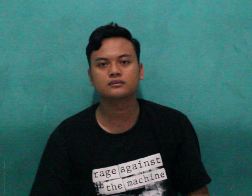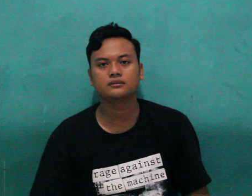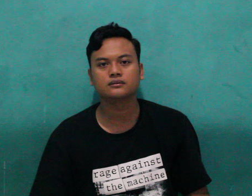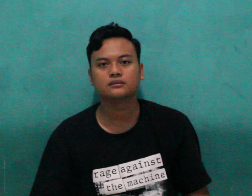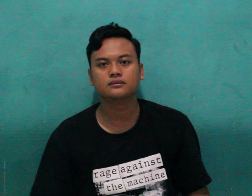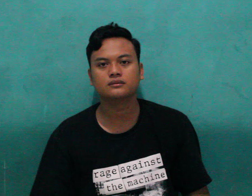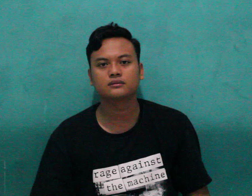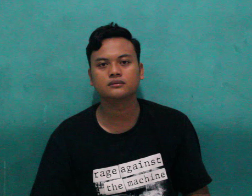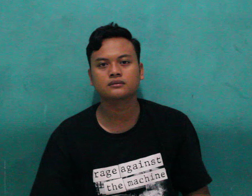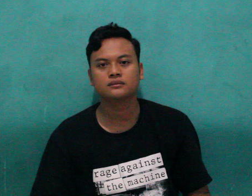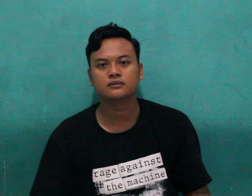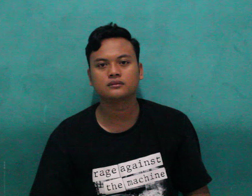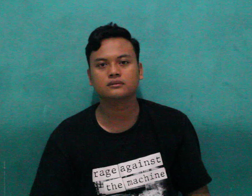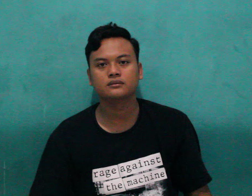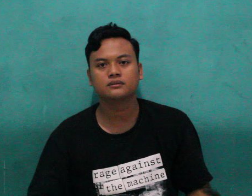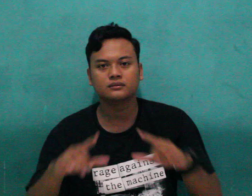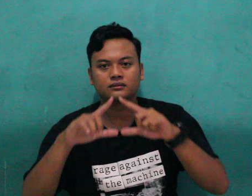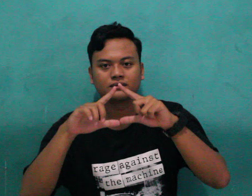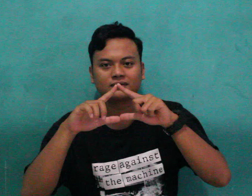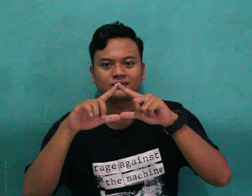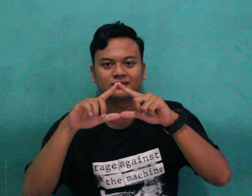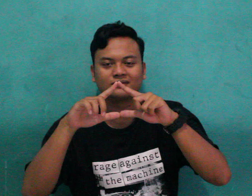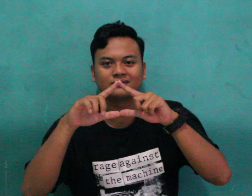A